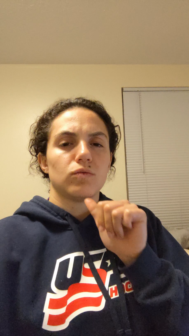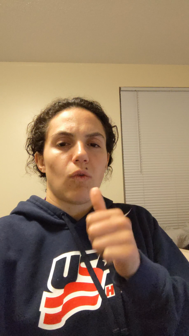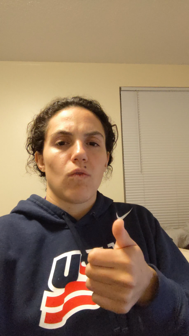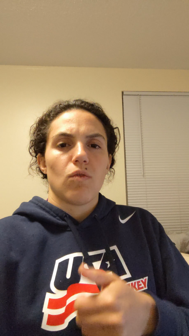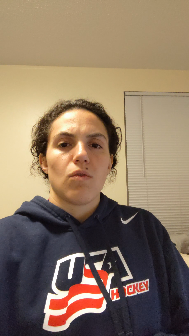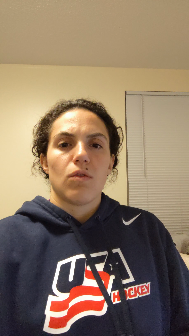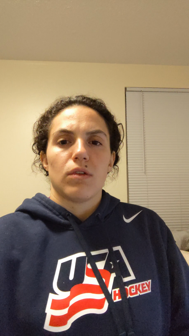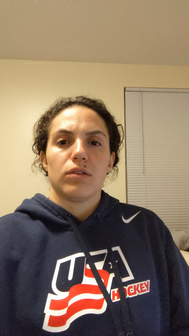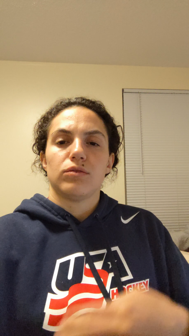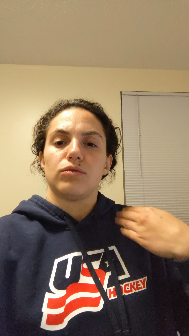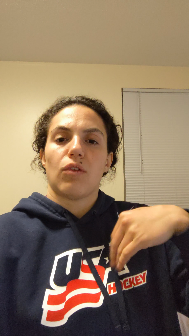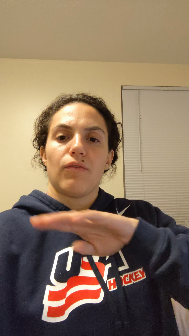scarf